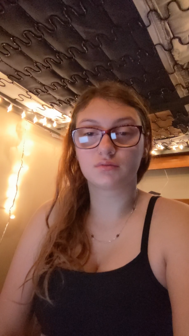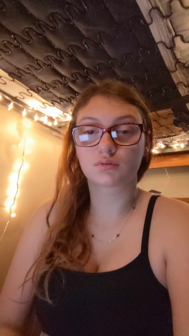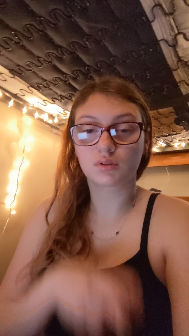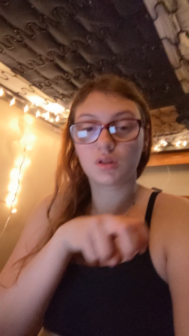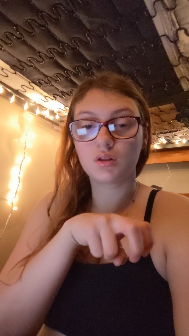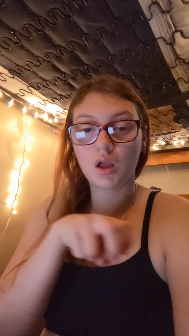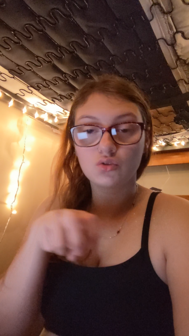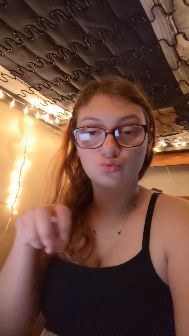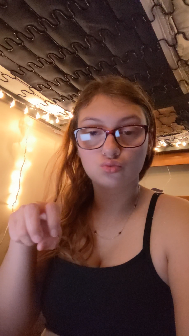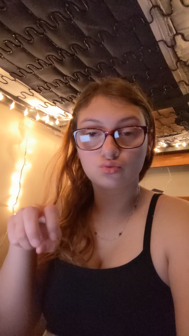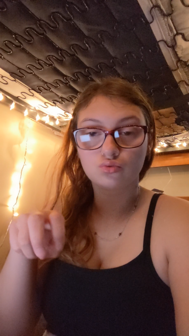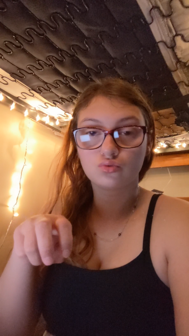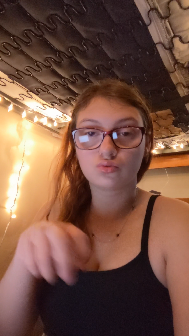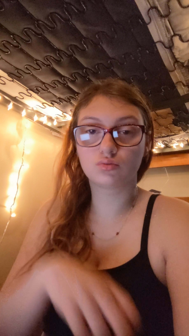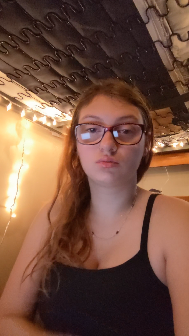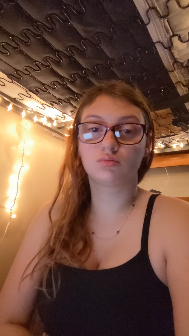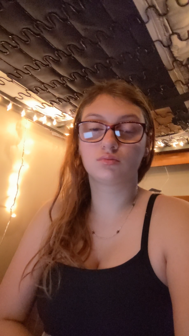couch